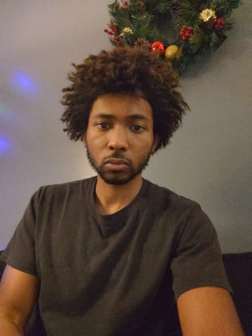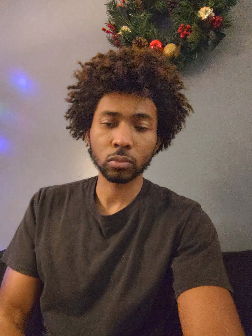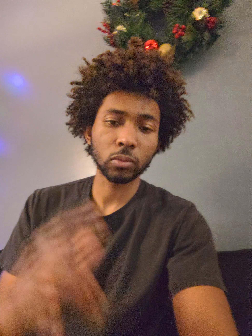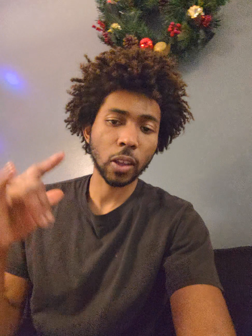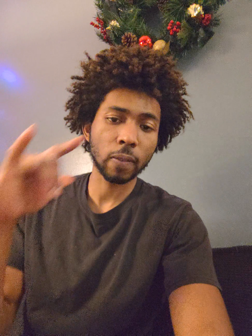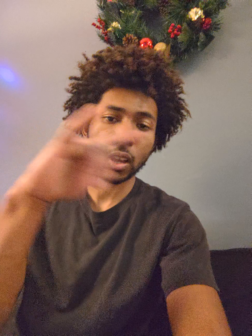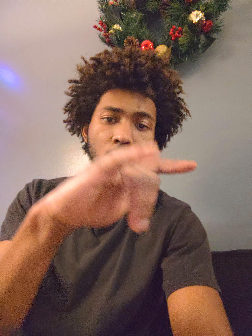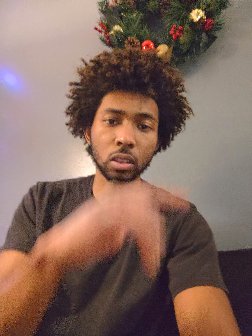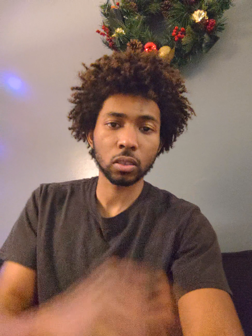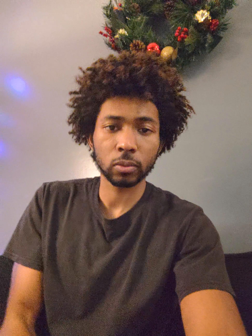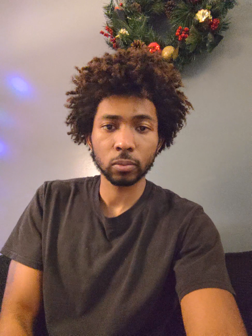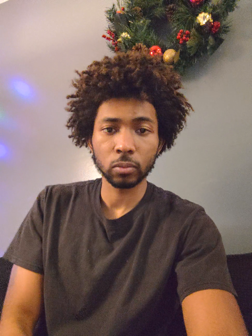airplane